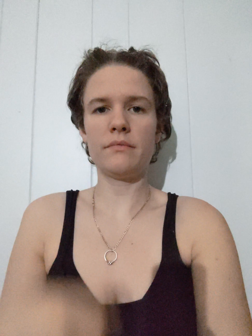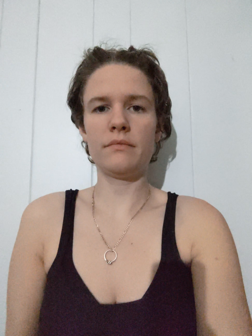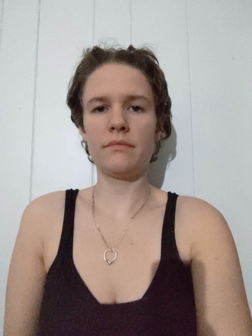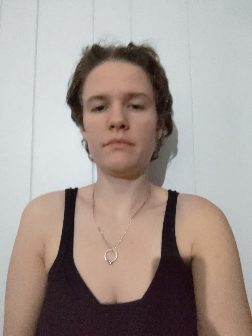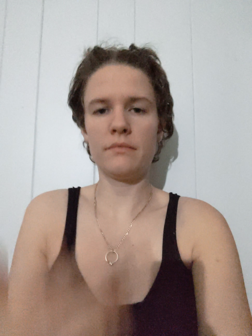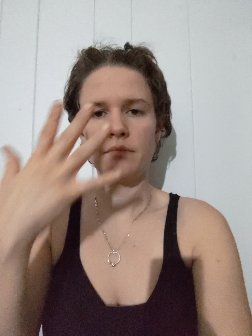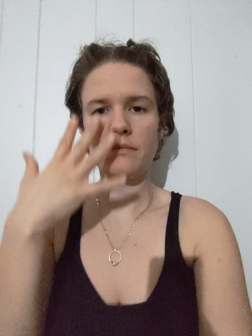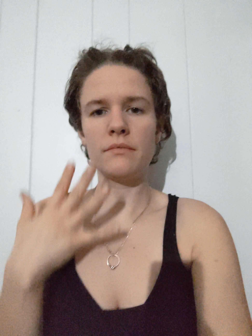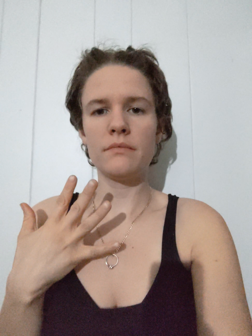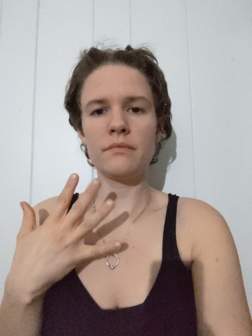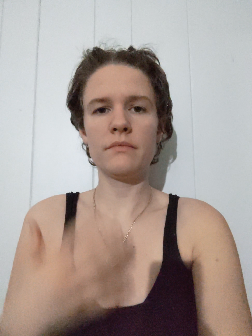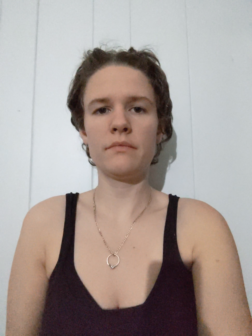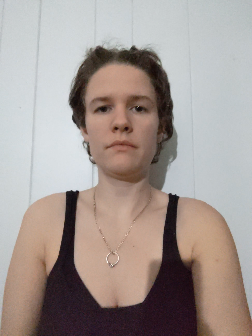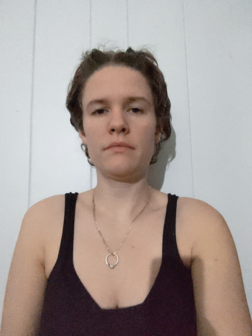sad